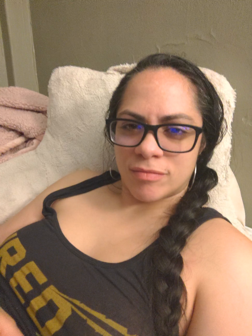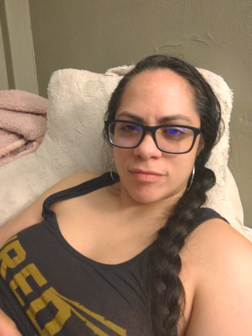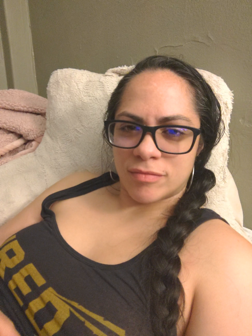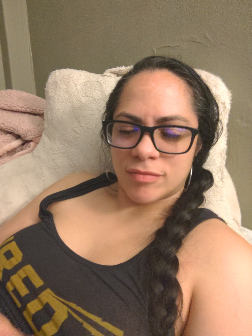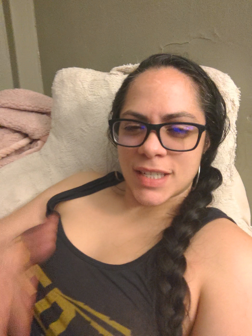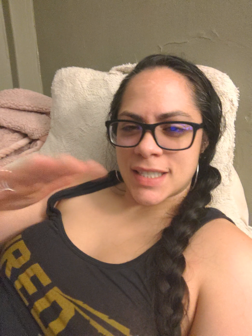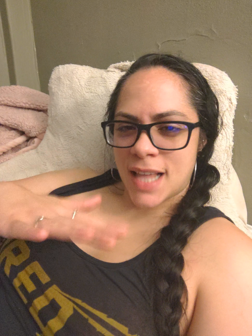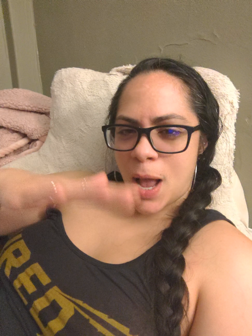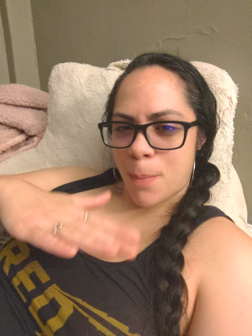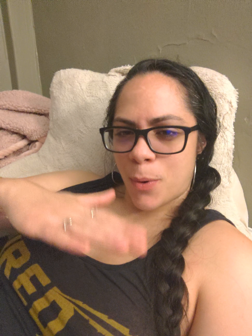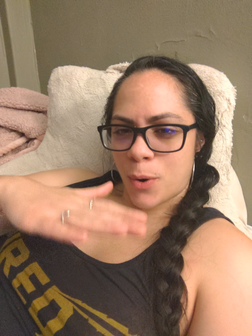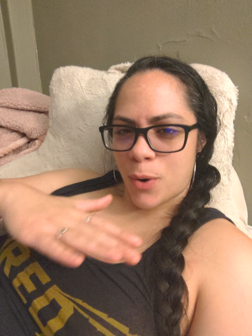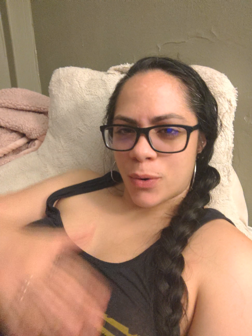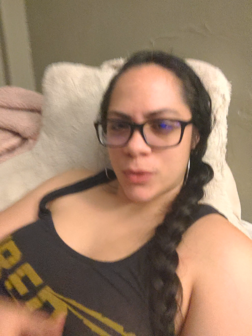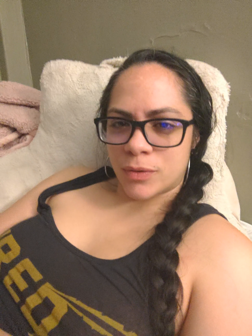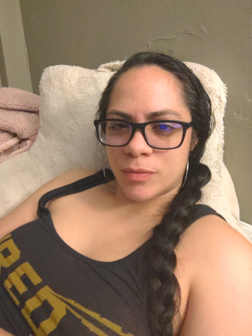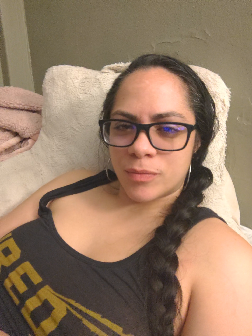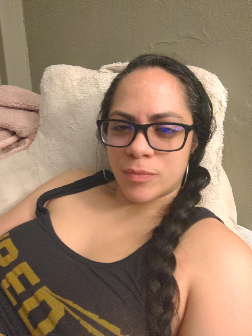table